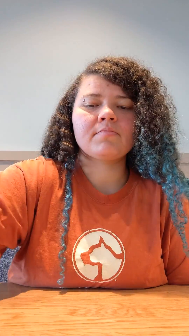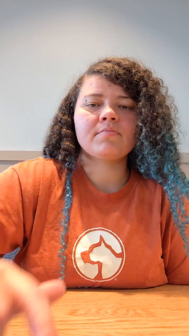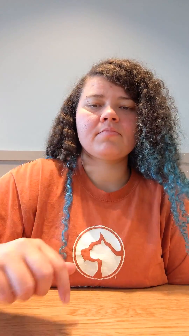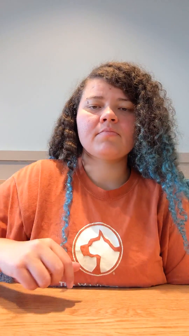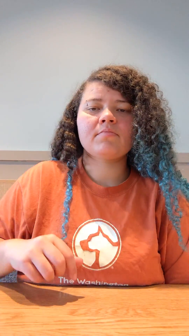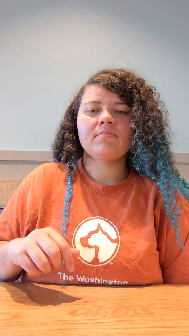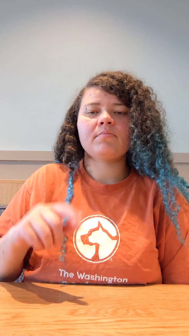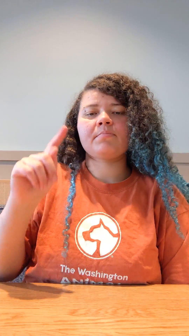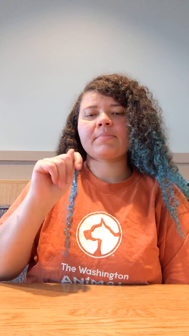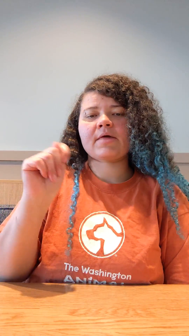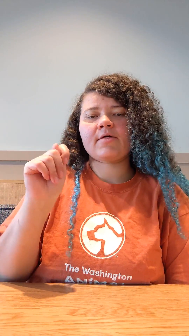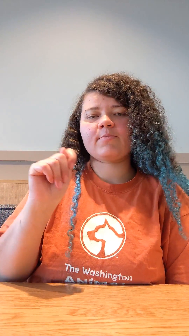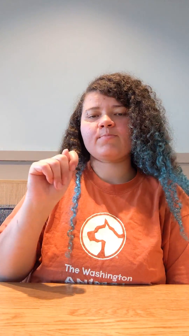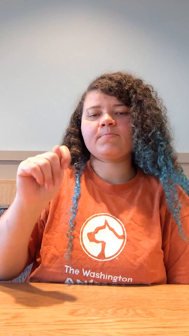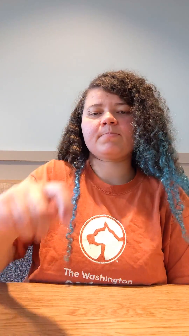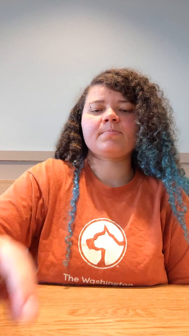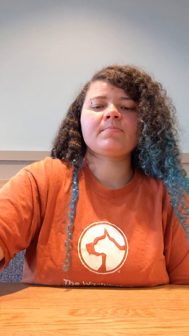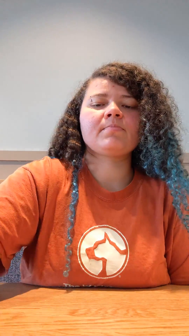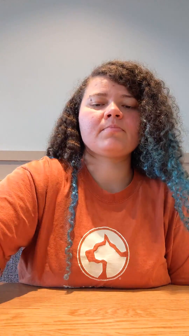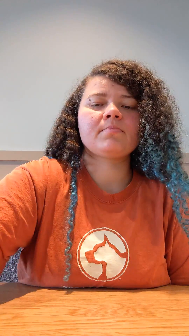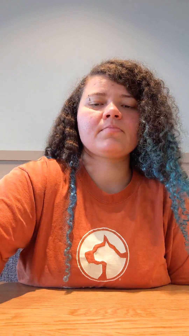bathroom